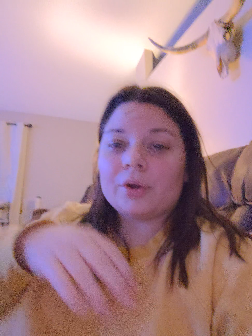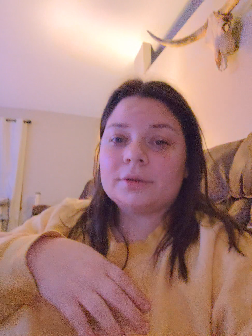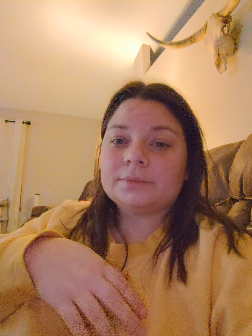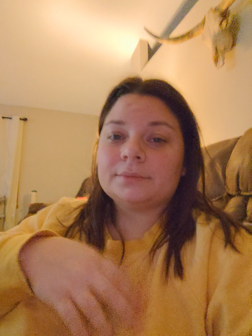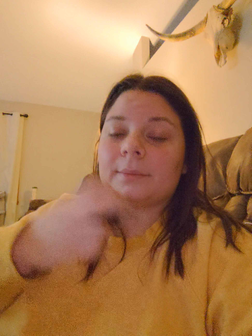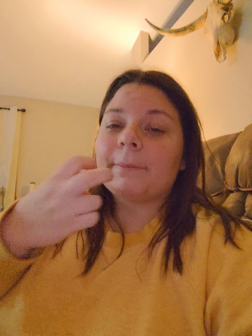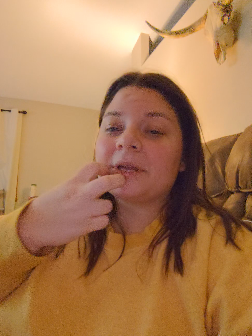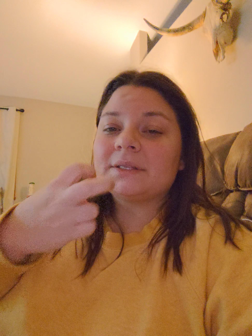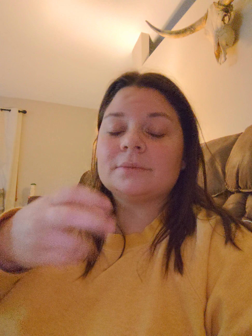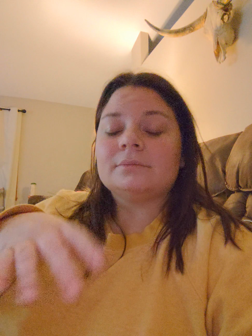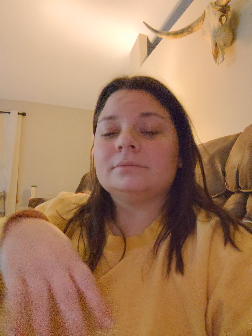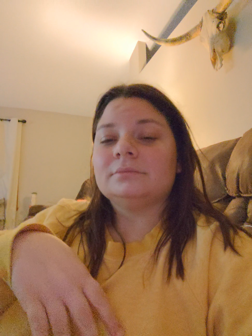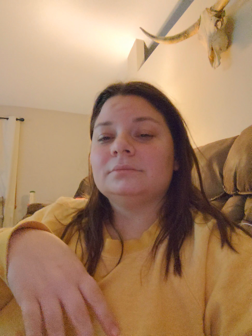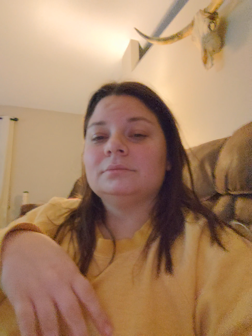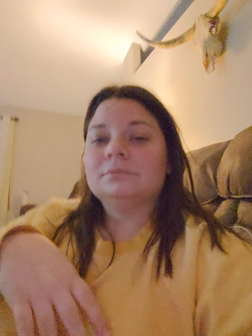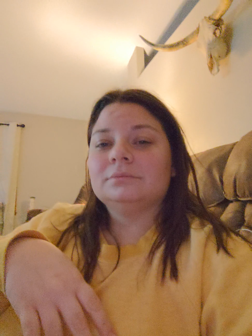pizza